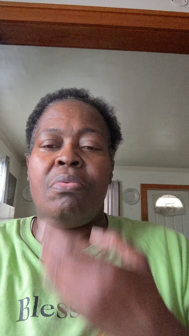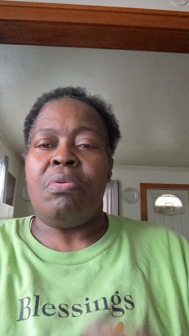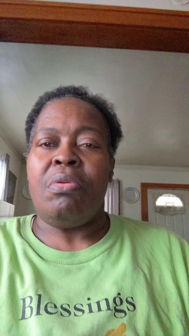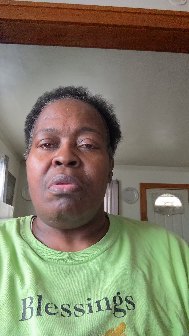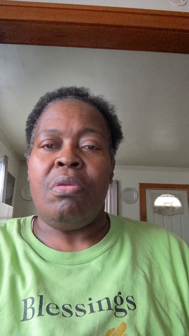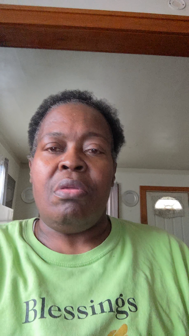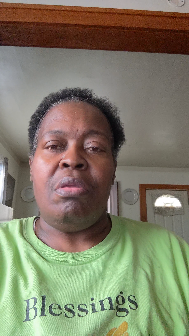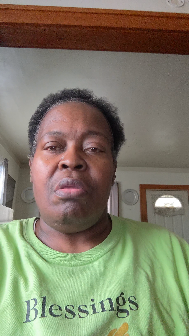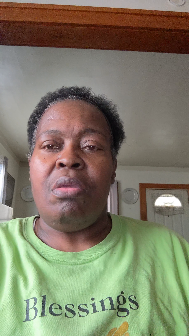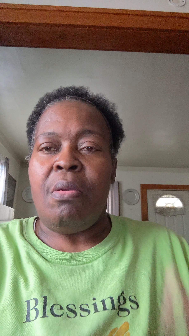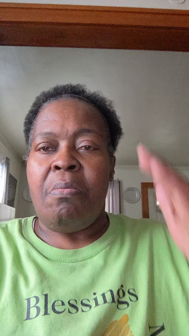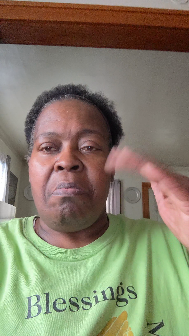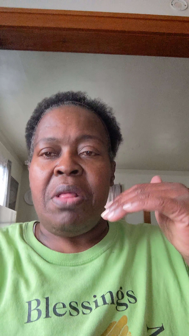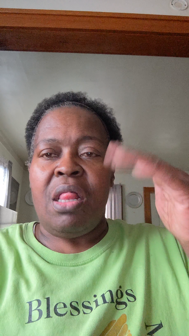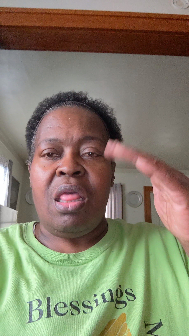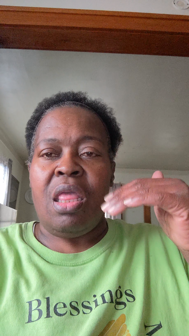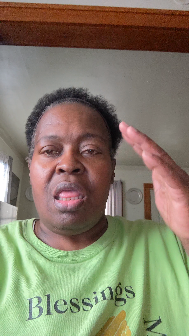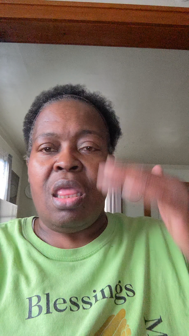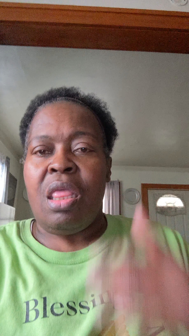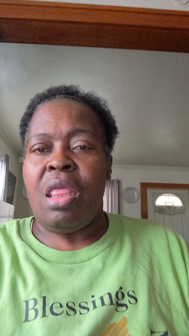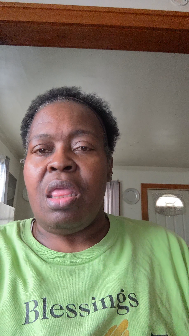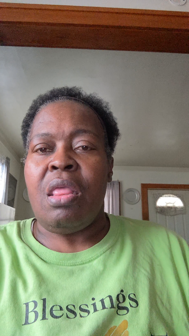build